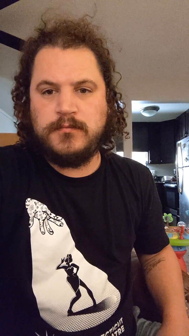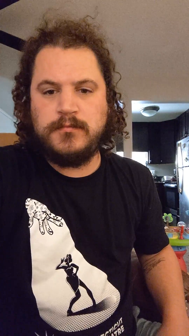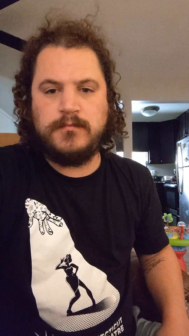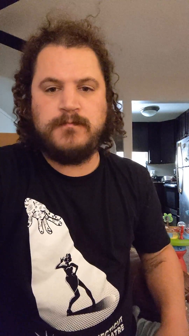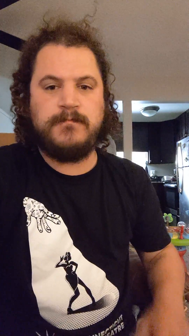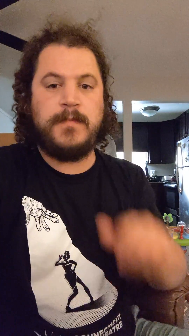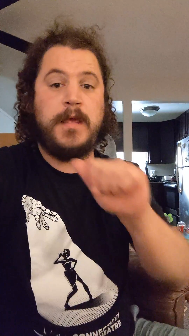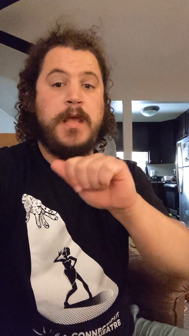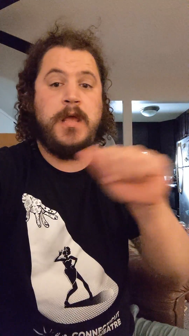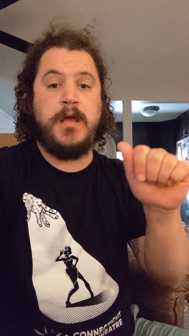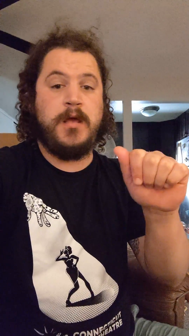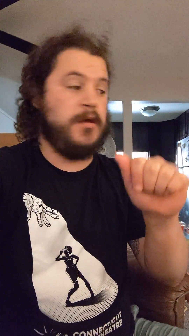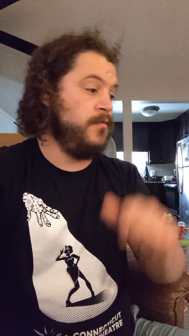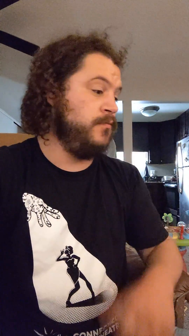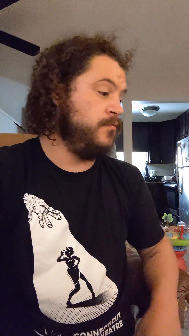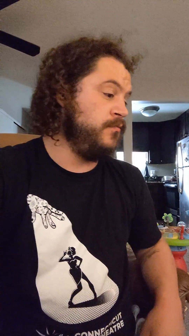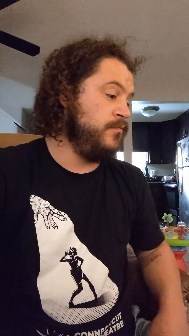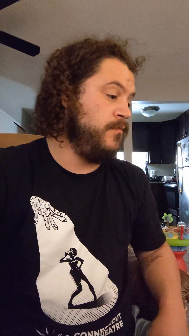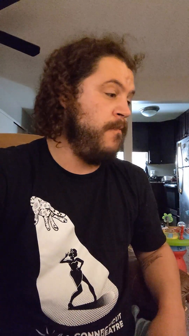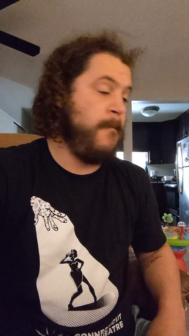a